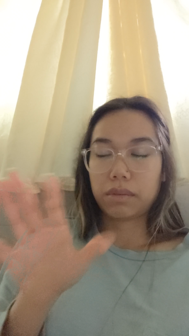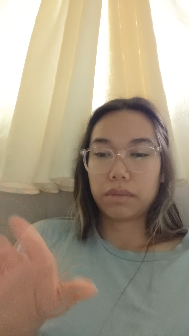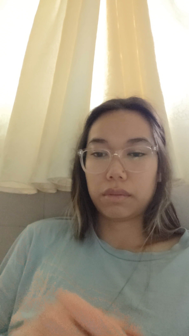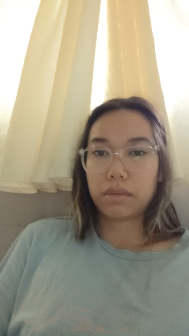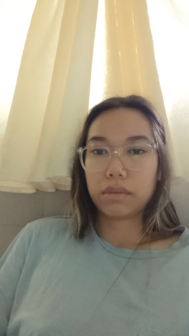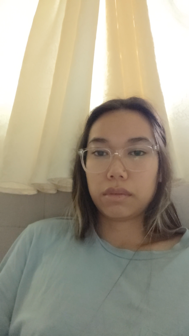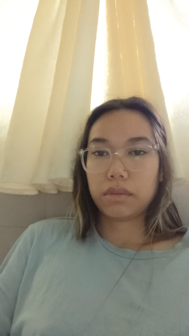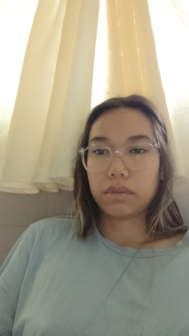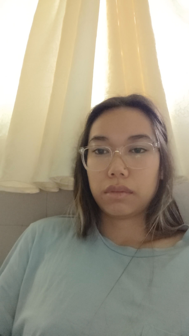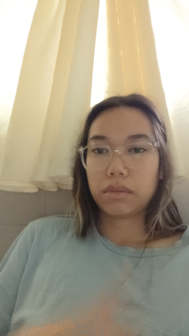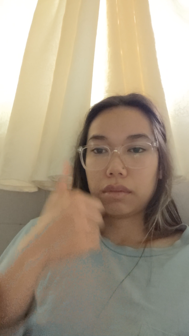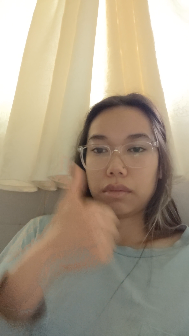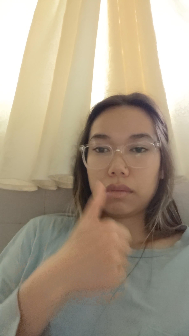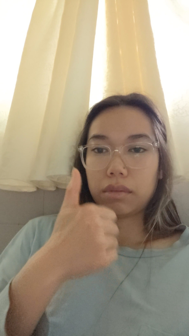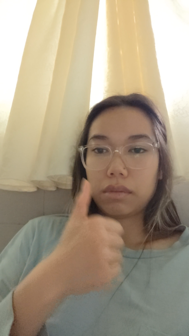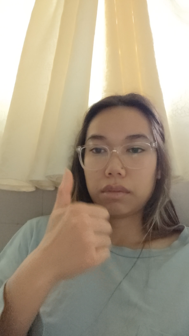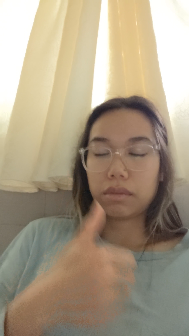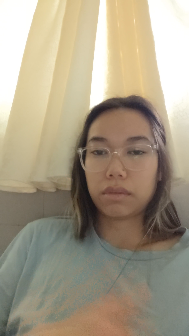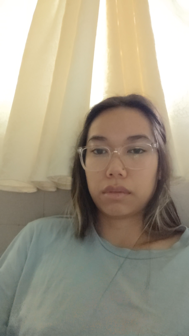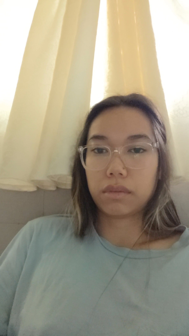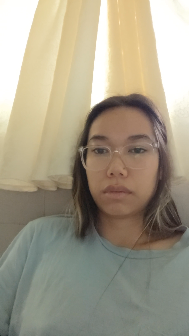help